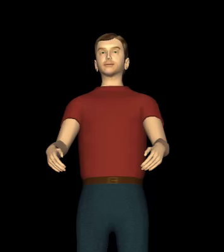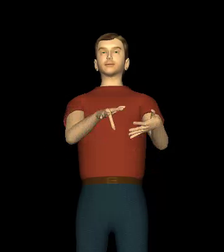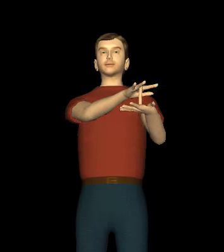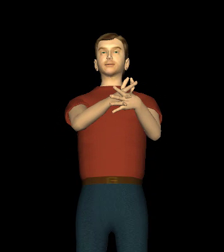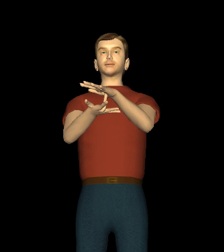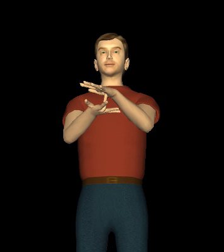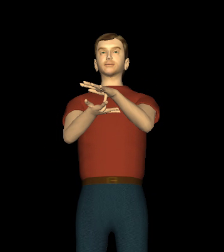كل شيء